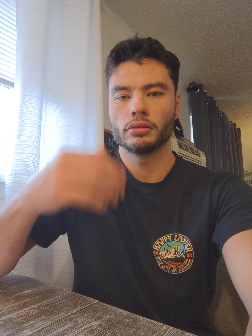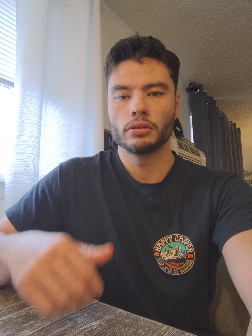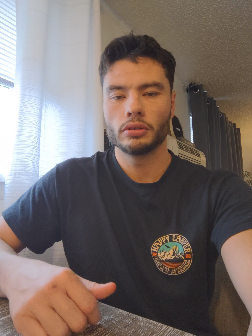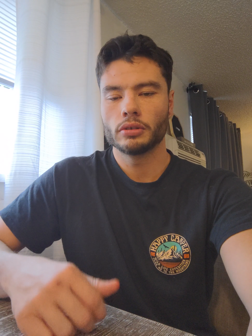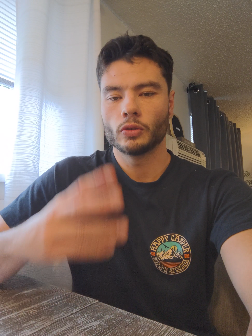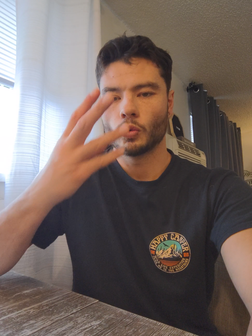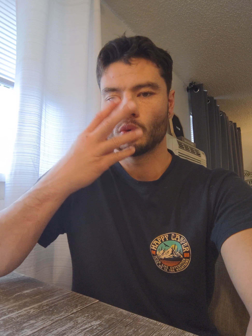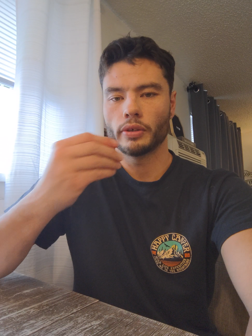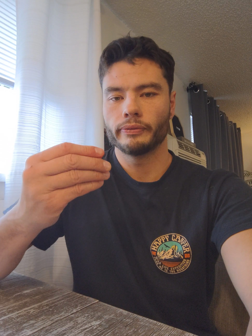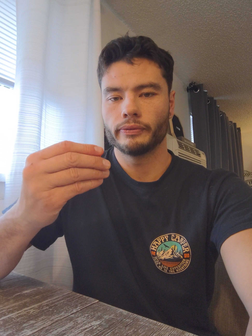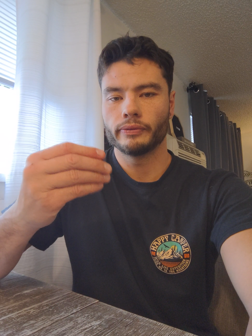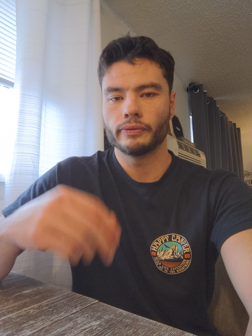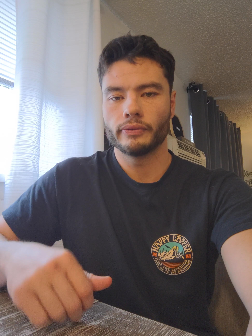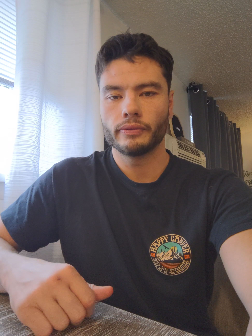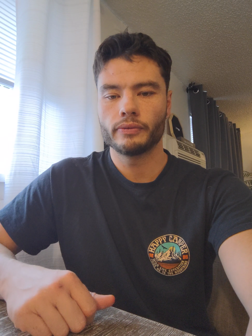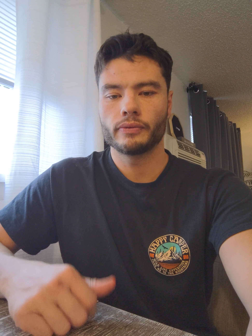wolf